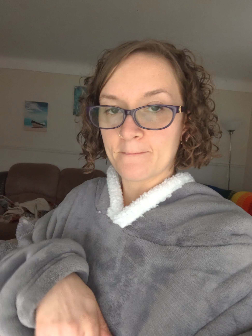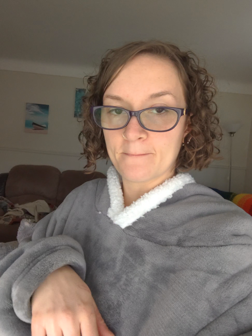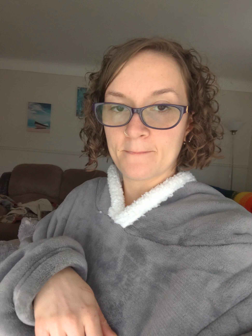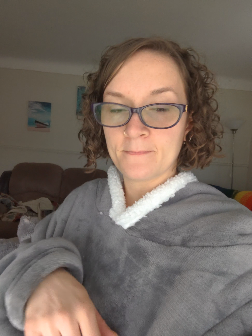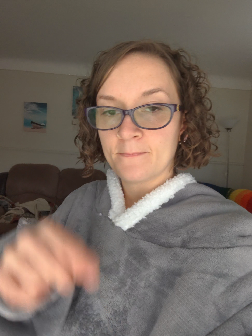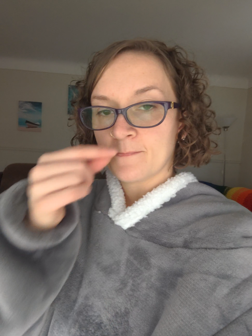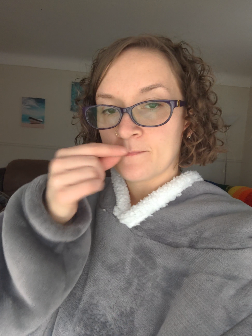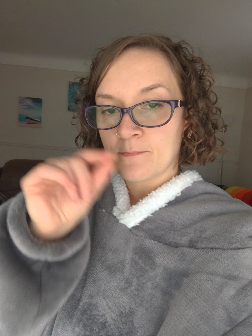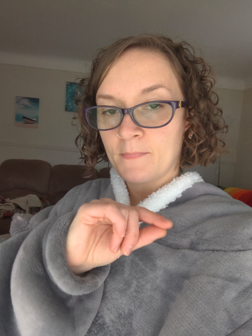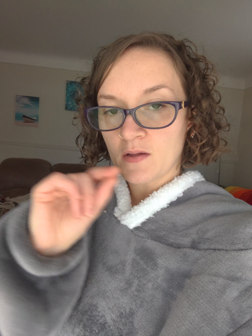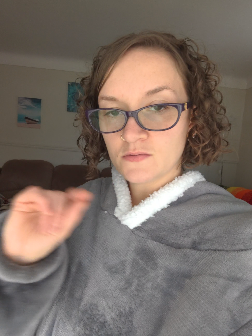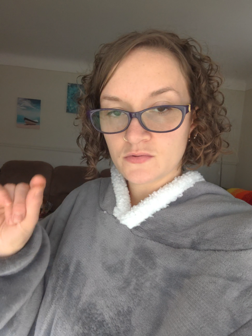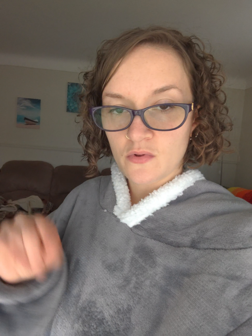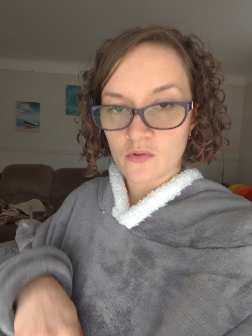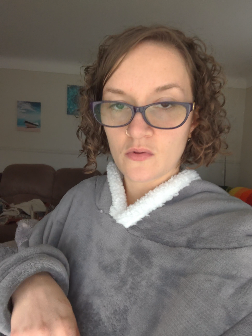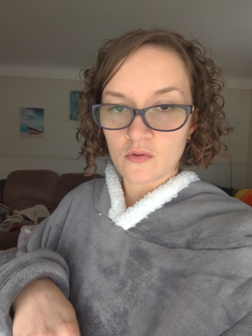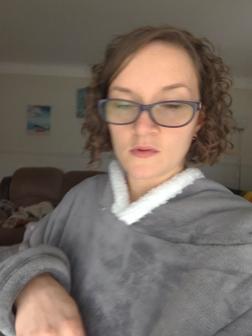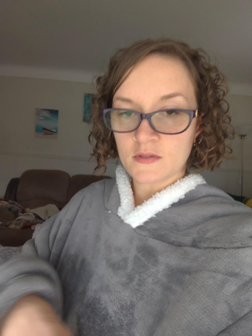pencil